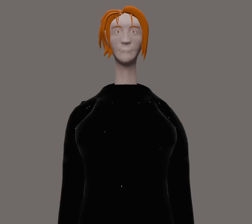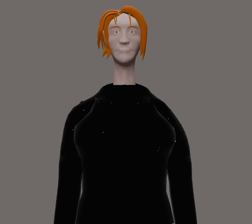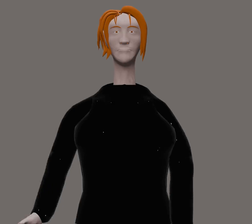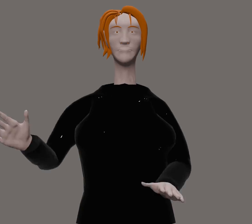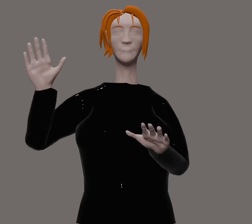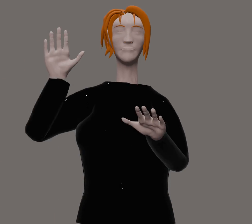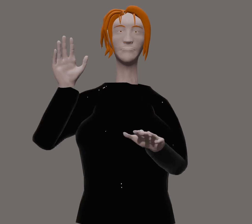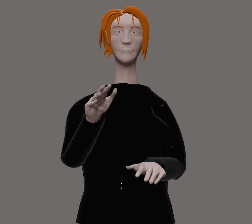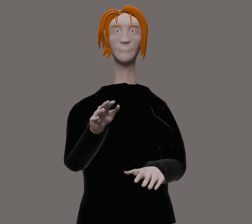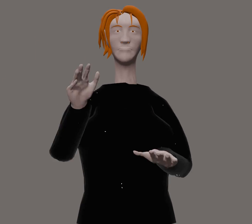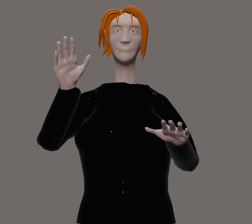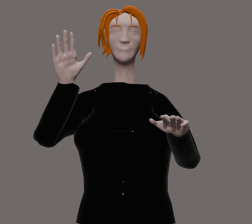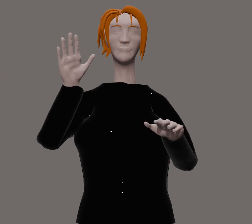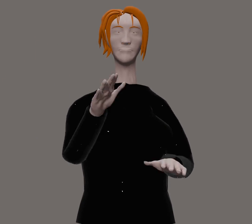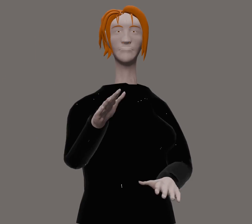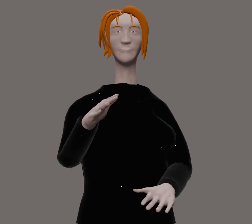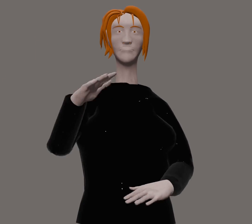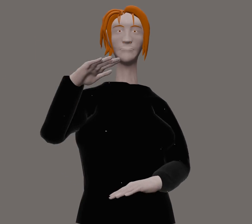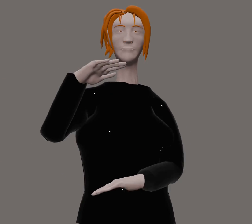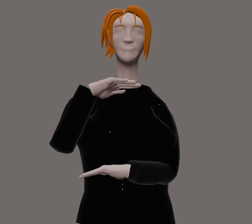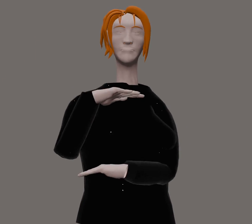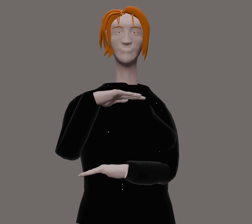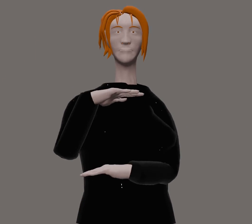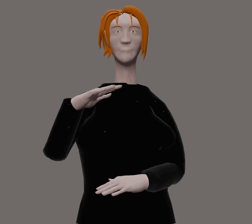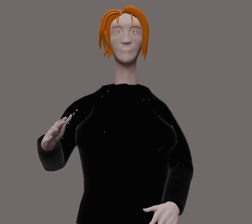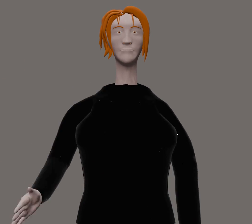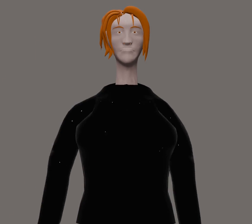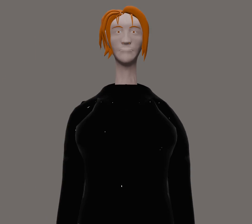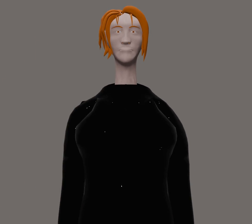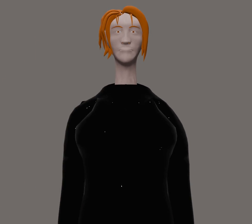Blizzard